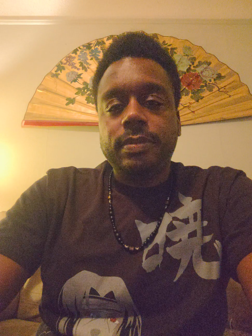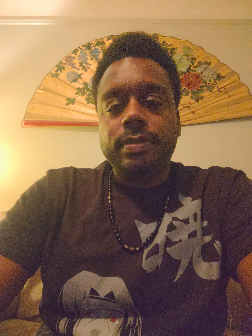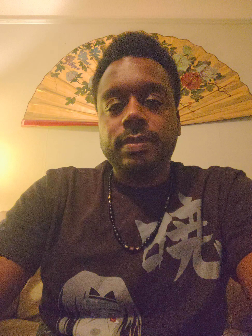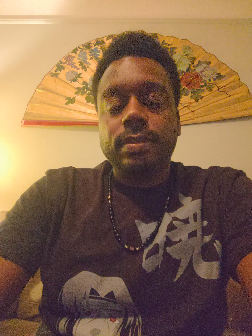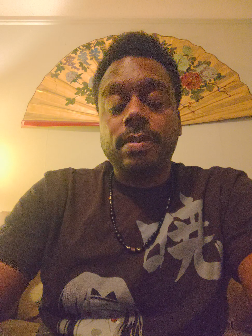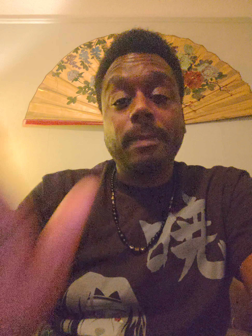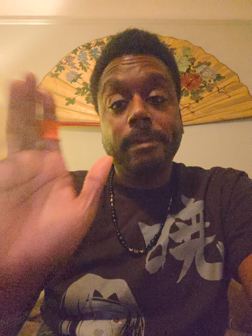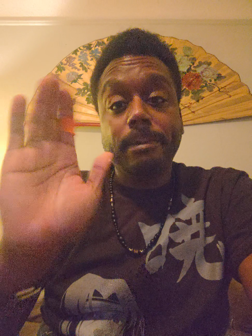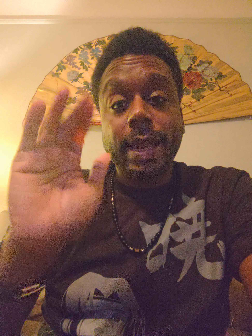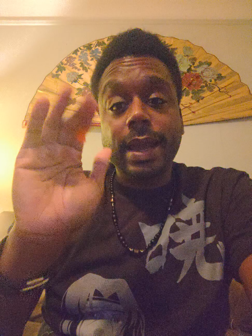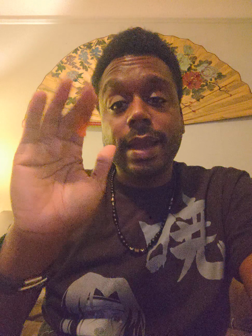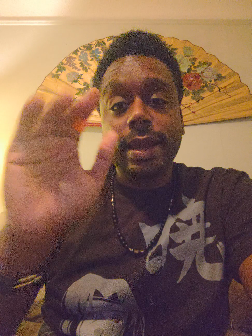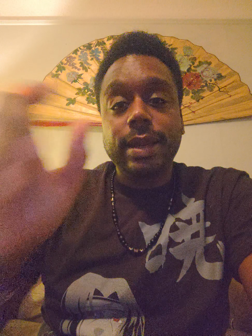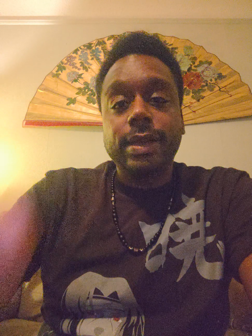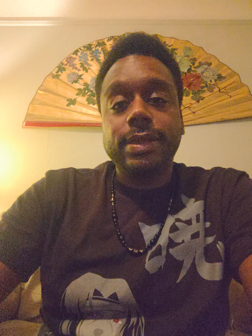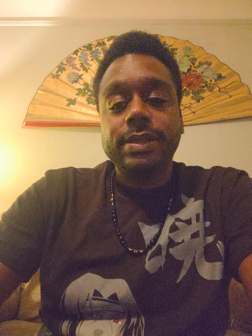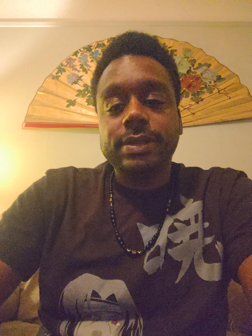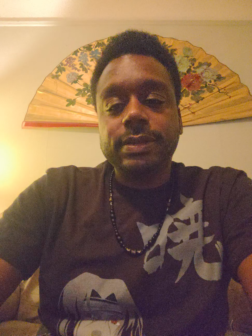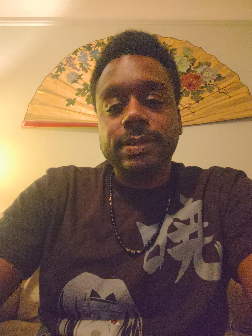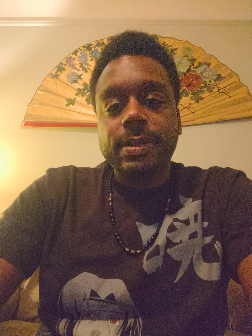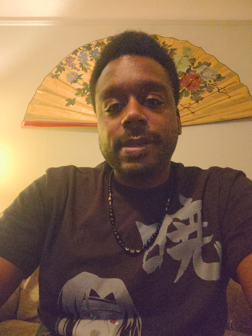bye